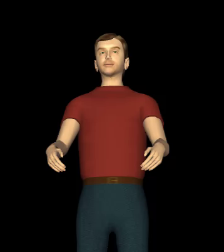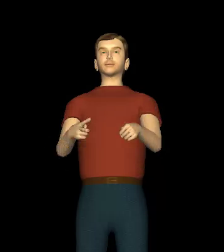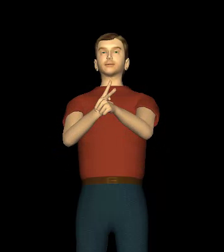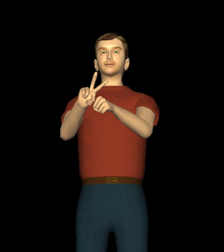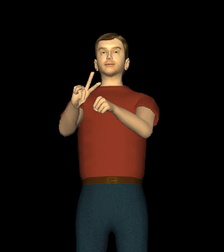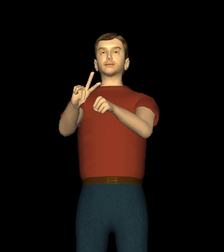خطر